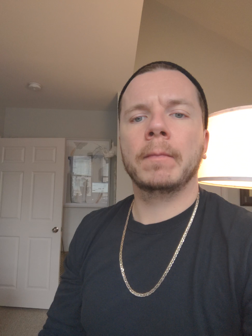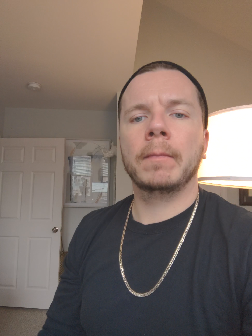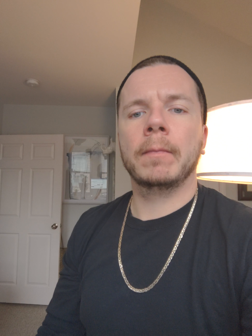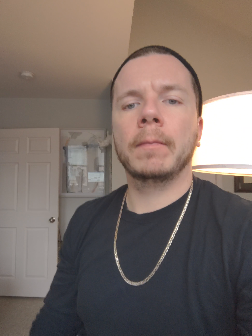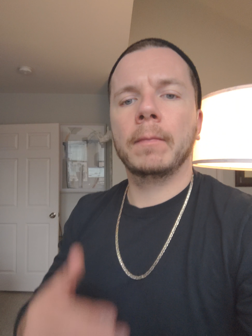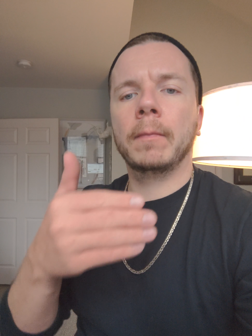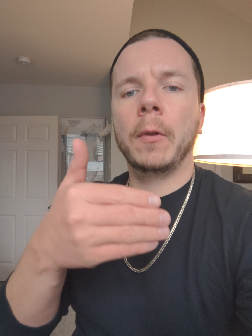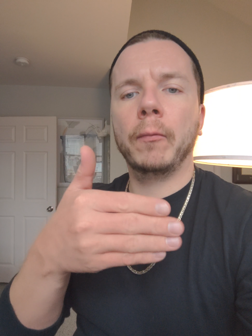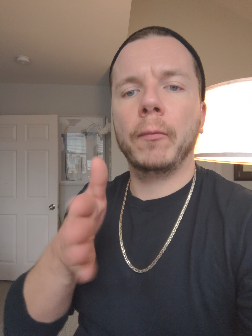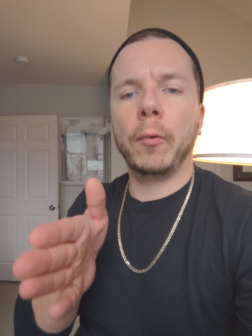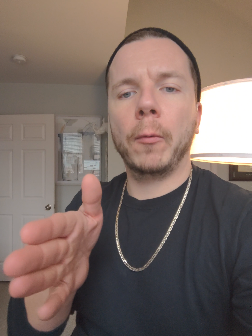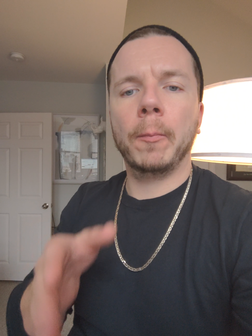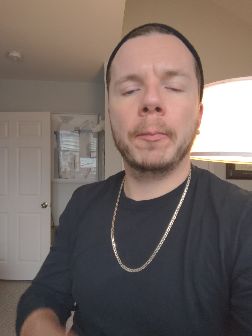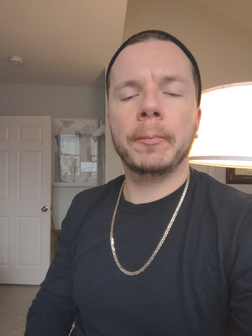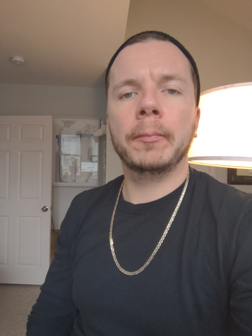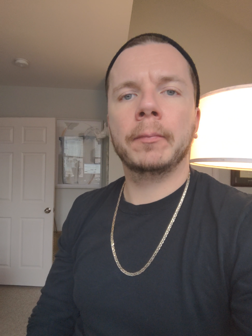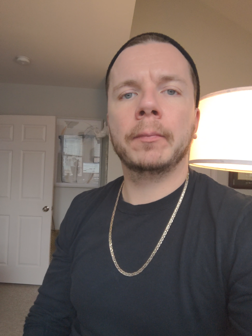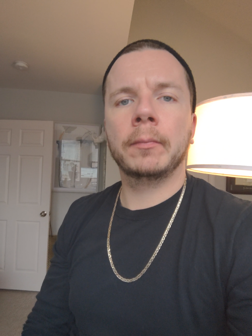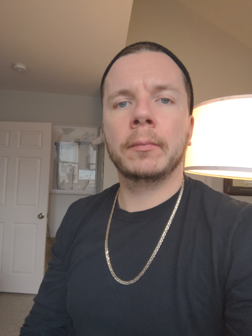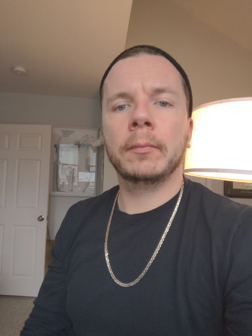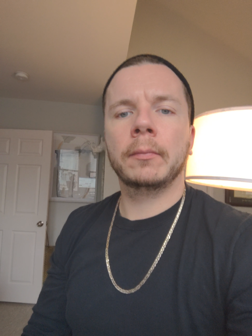room